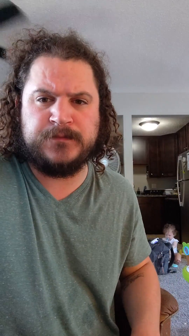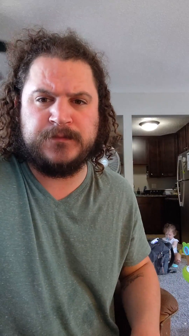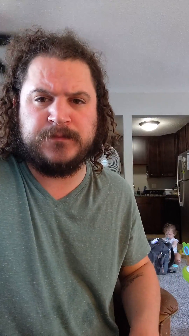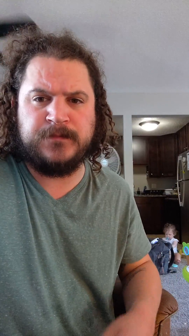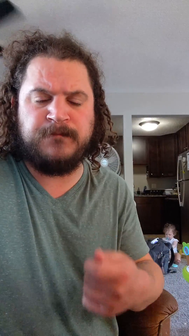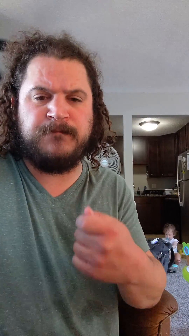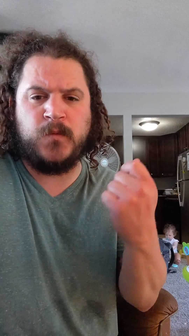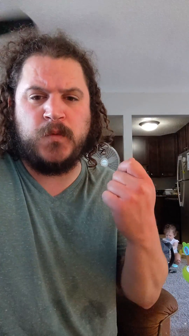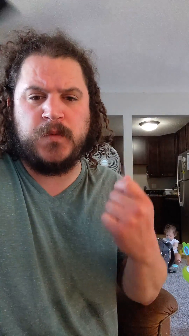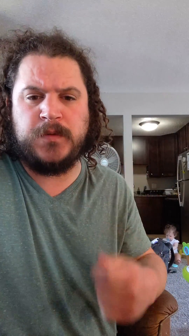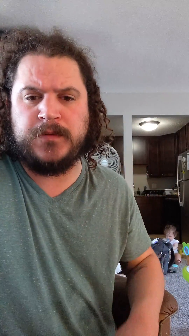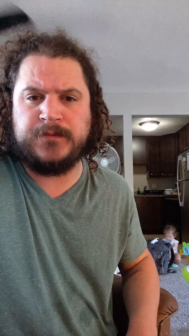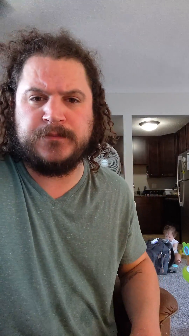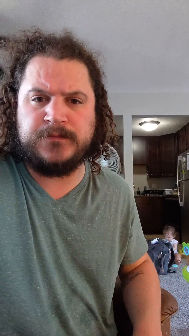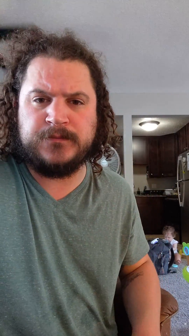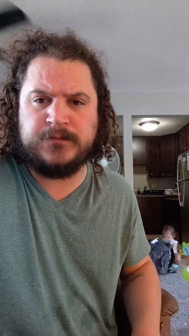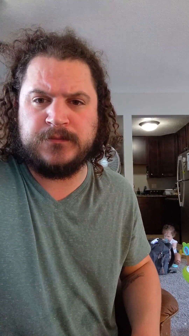pull